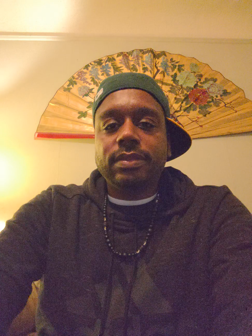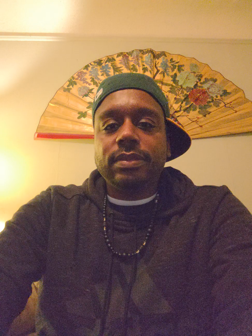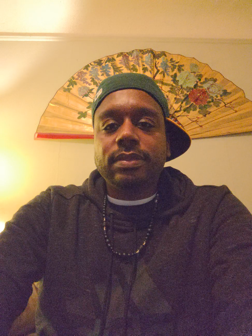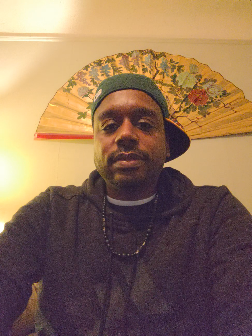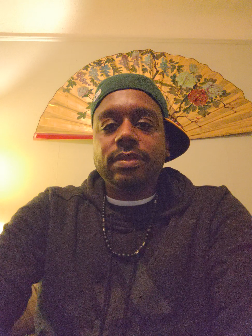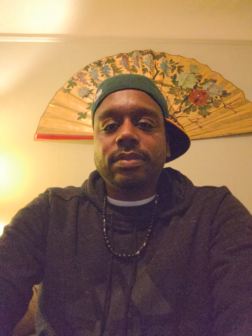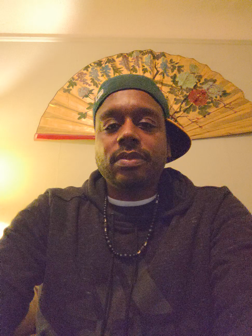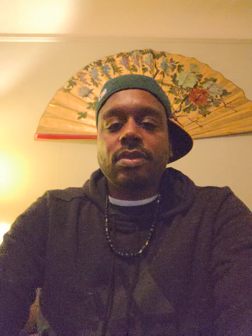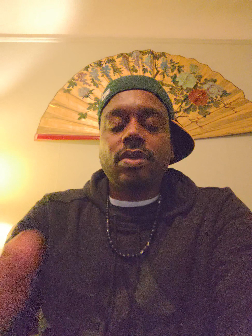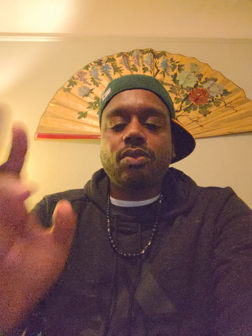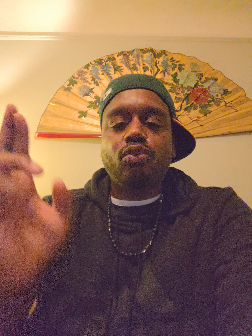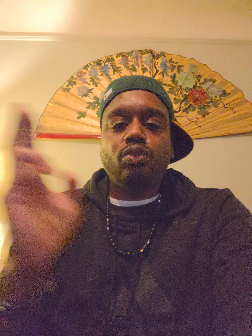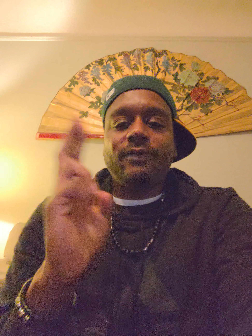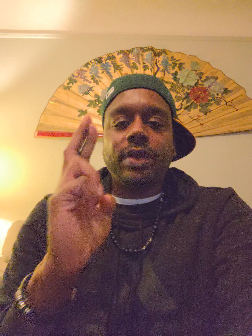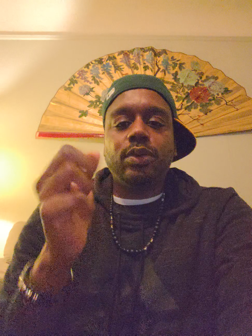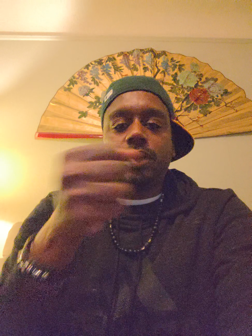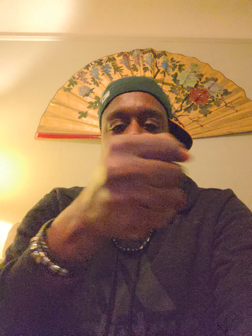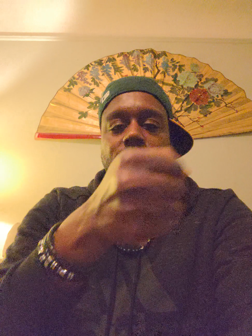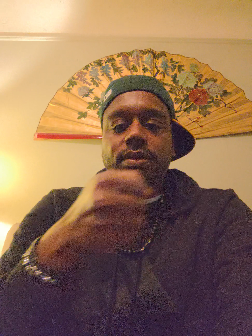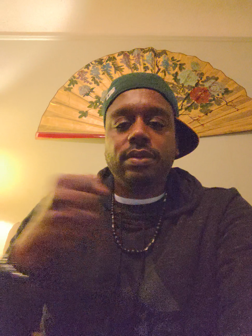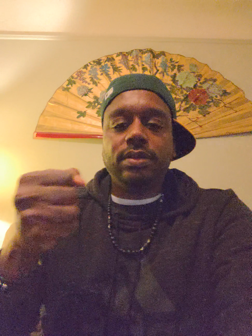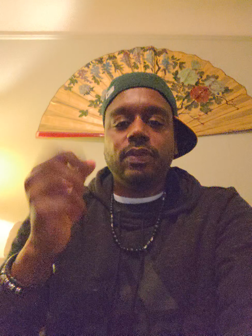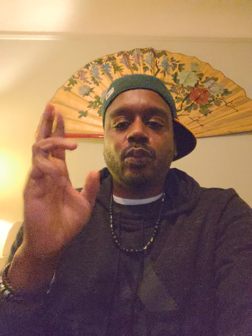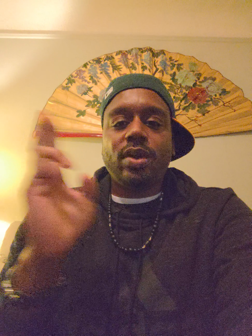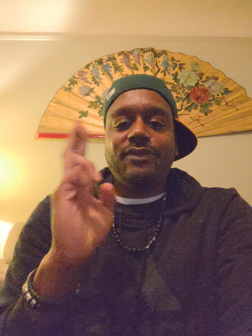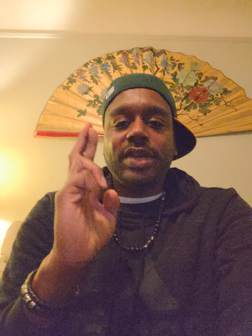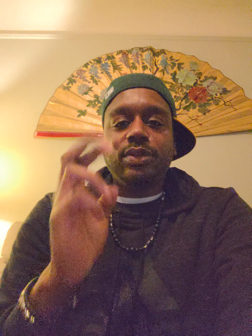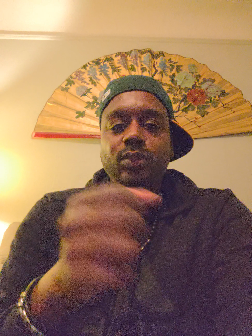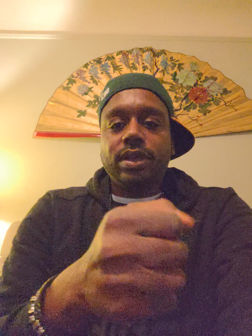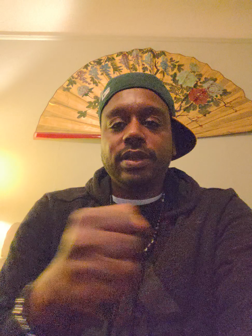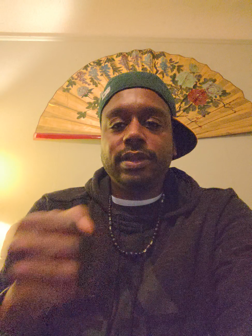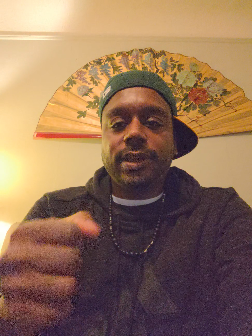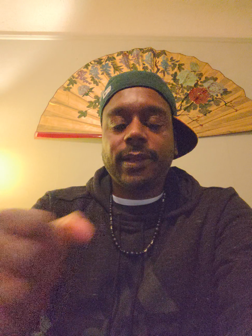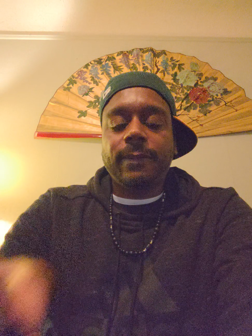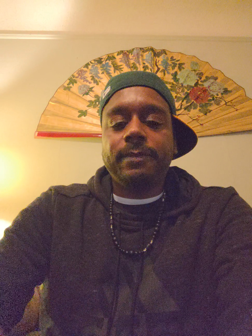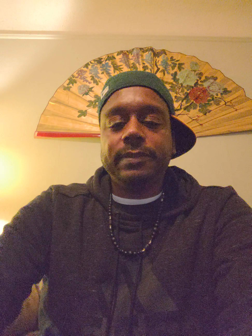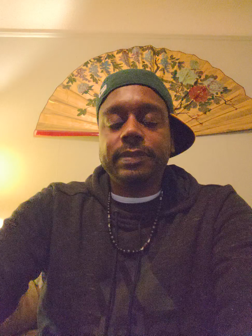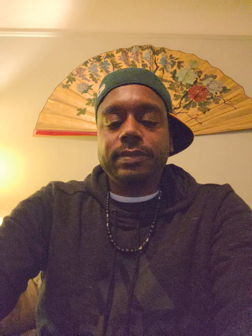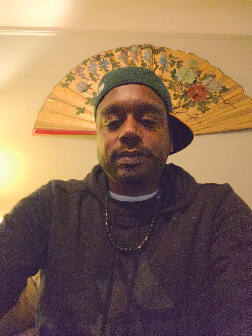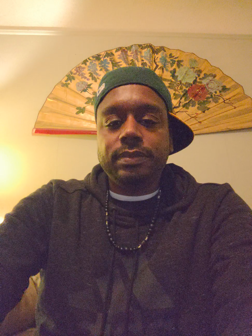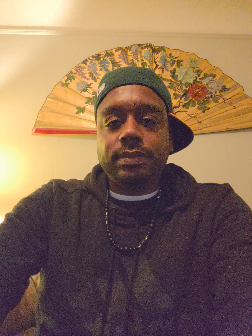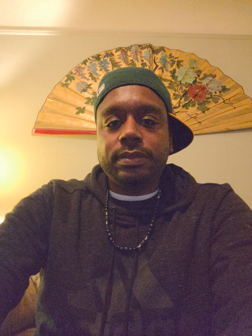refrigerator